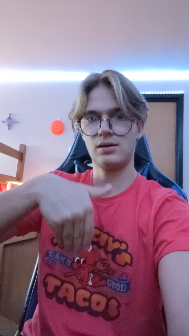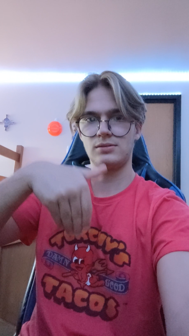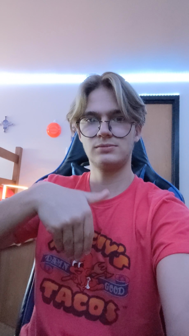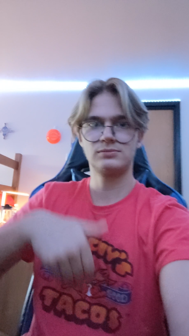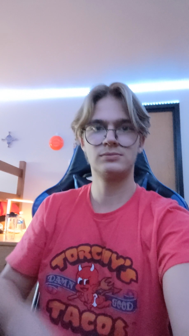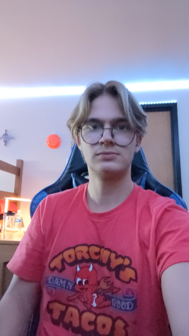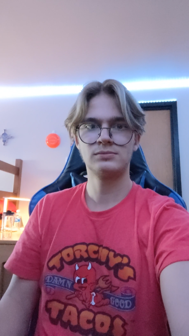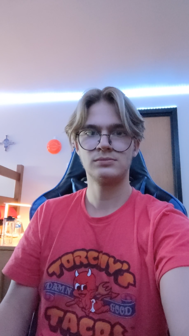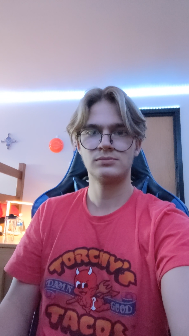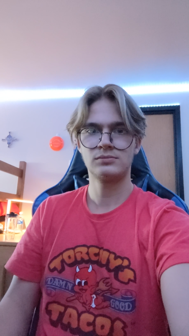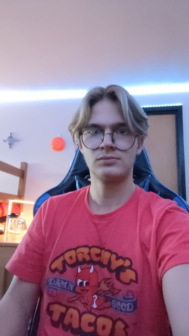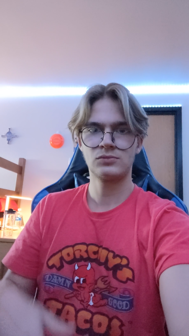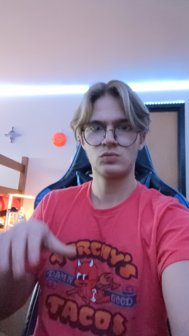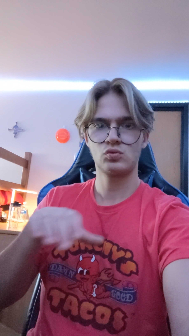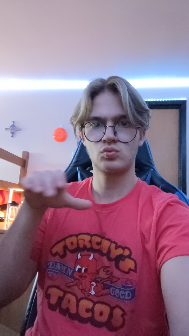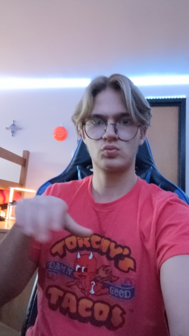does